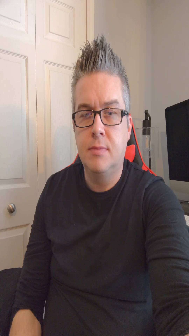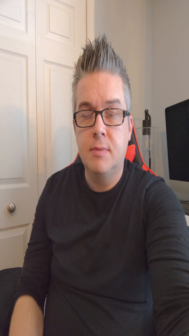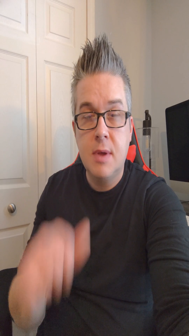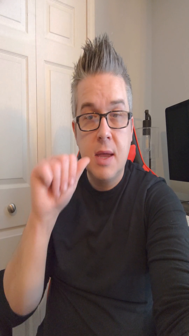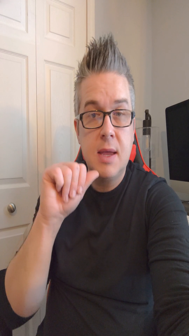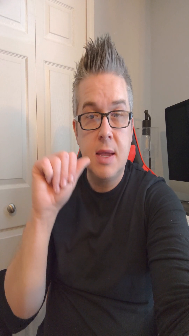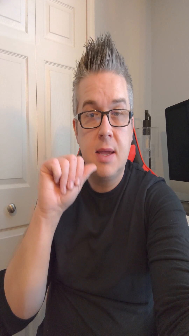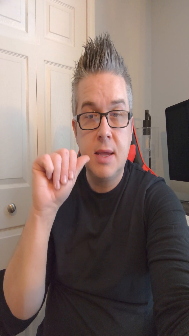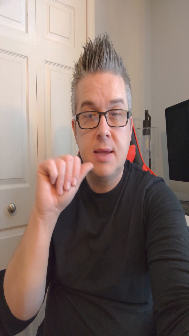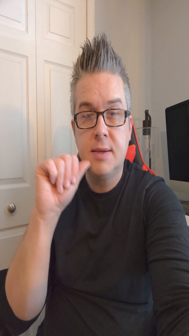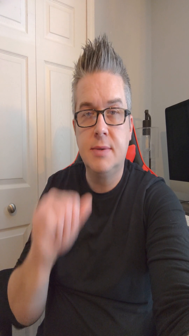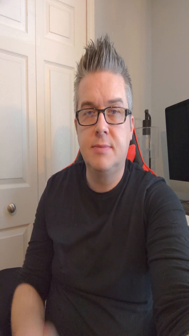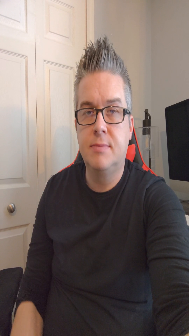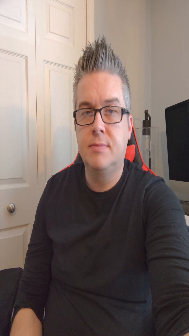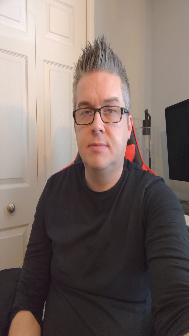aunt